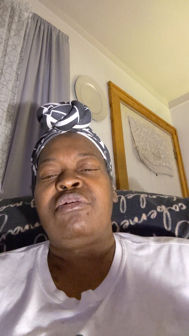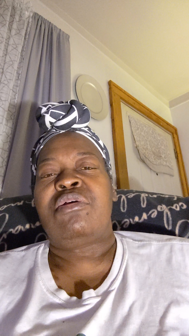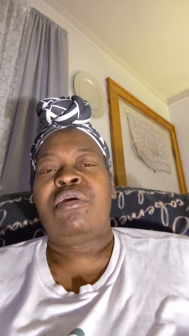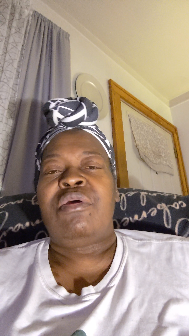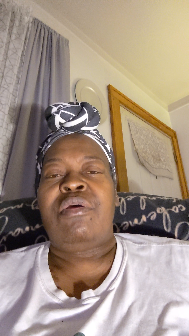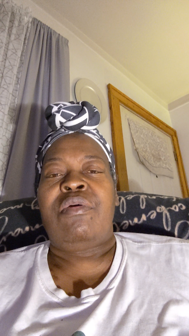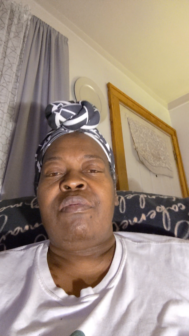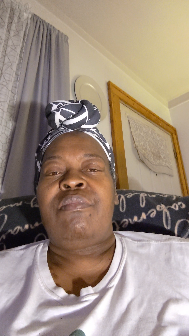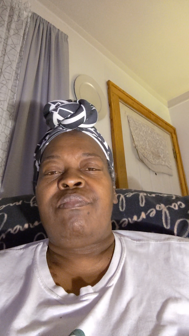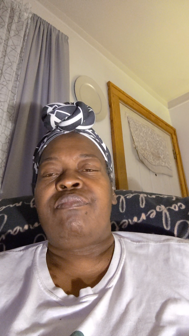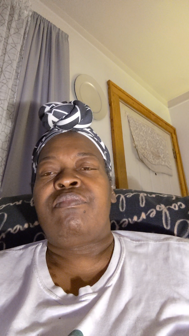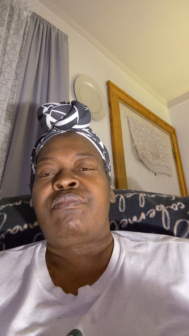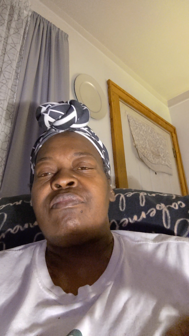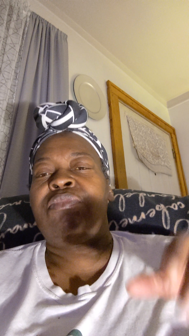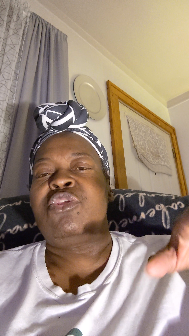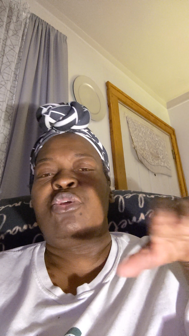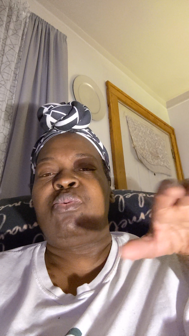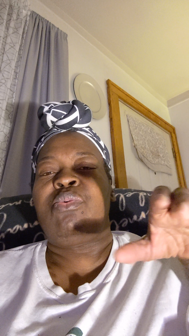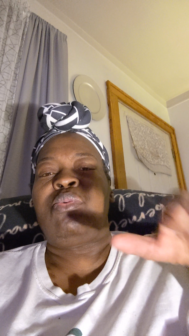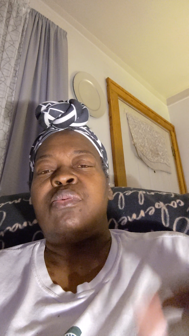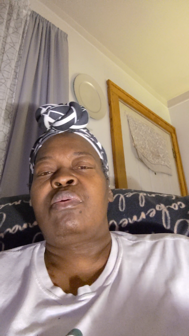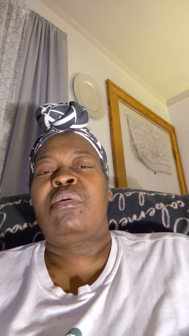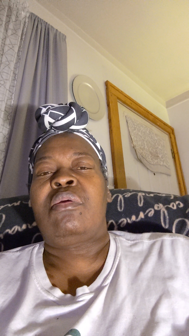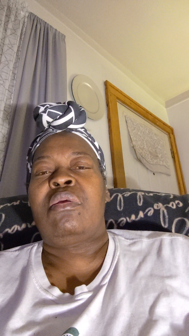does